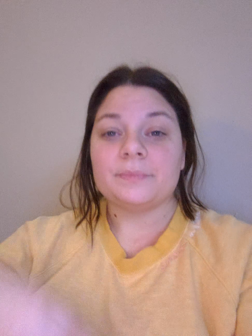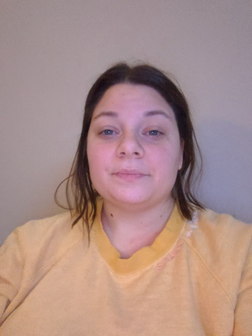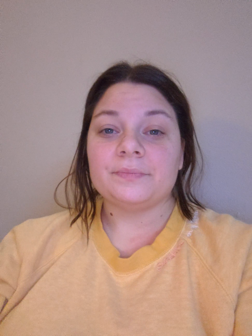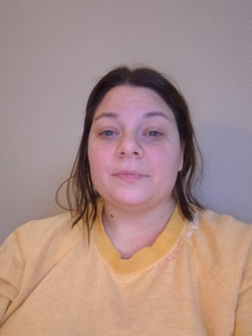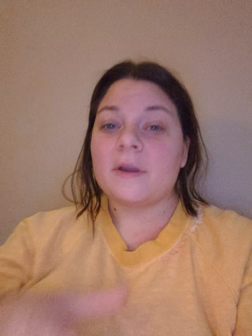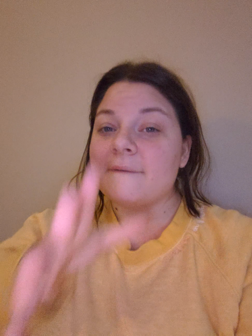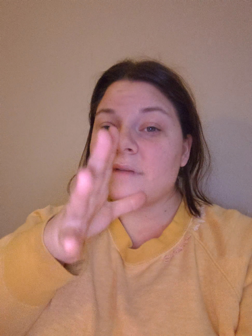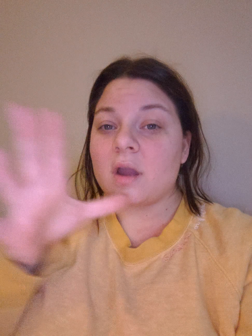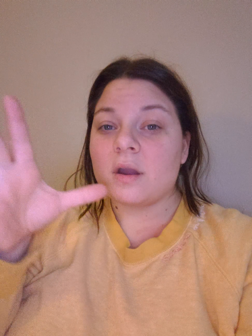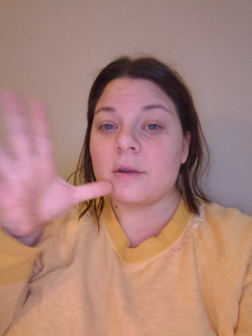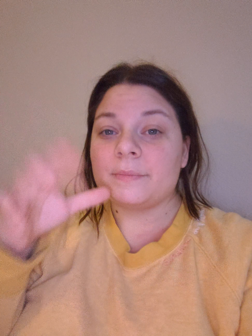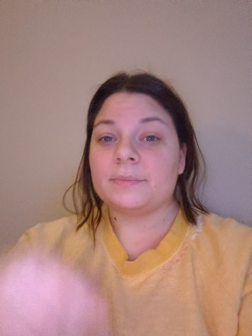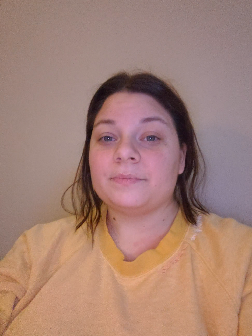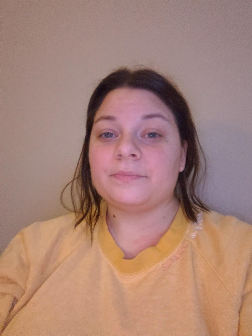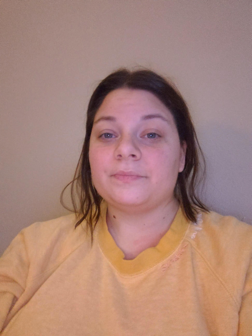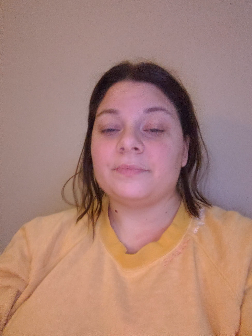farm